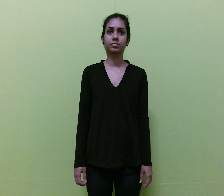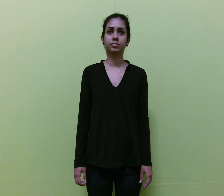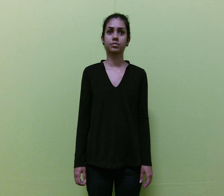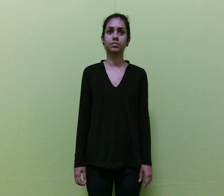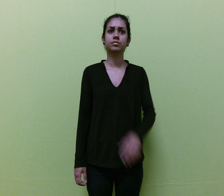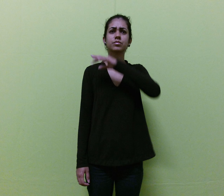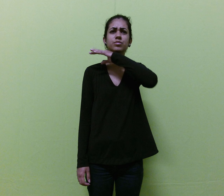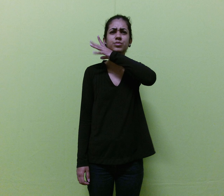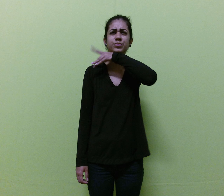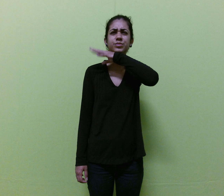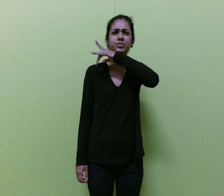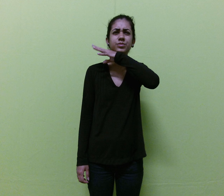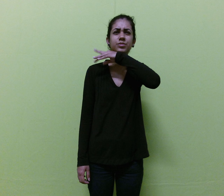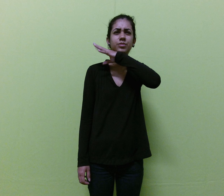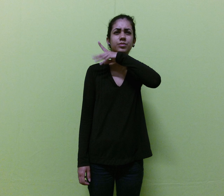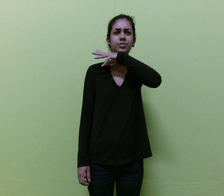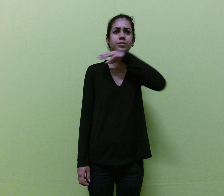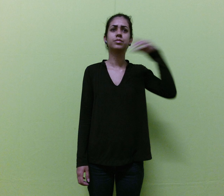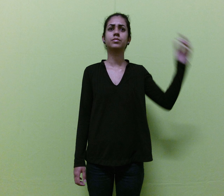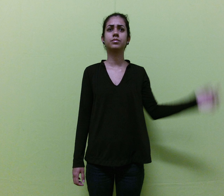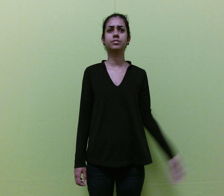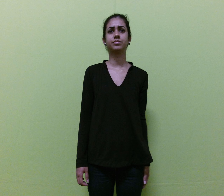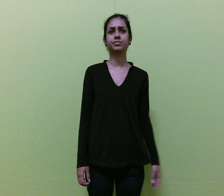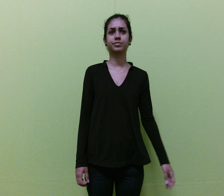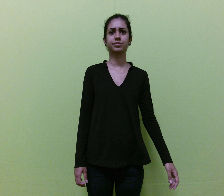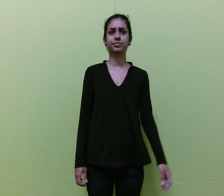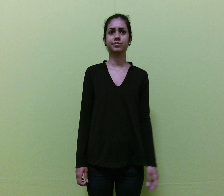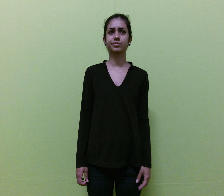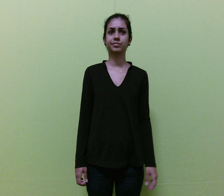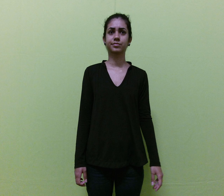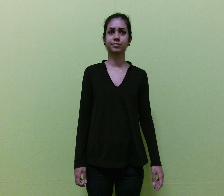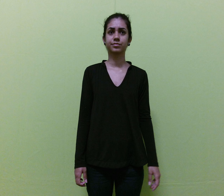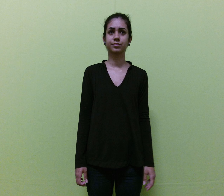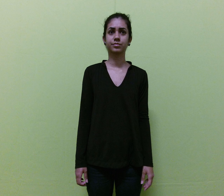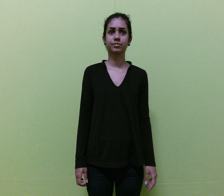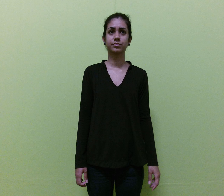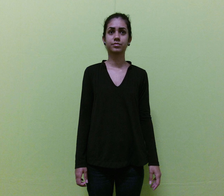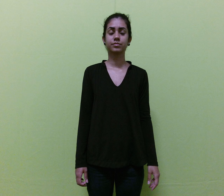ruim